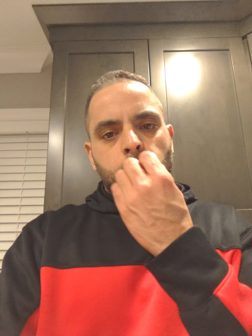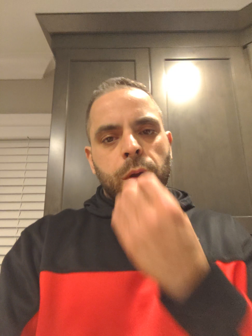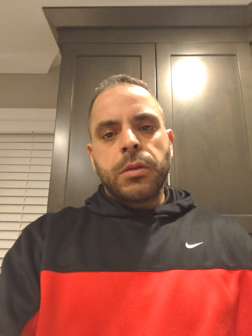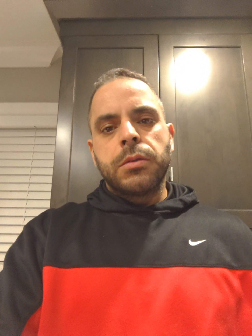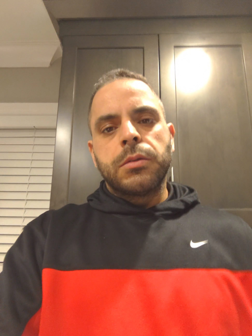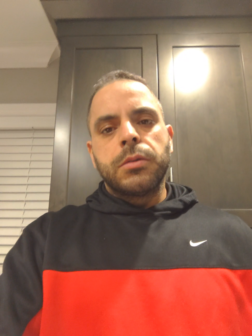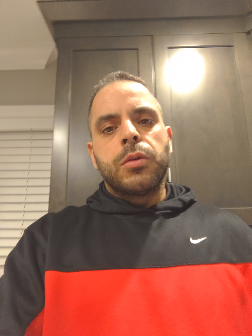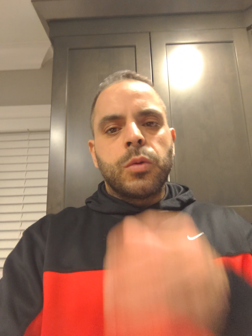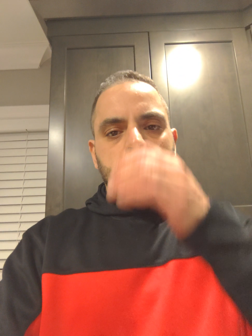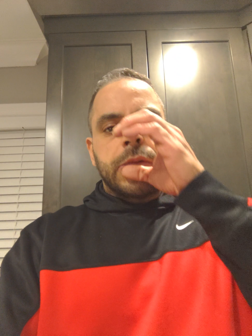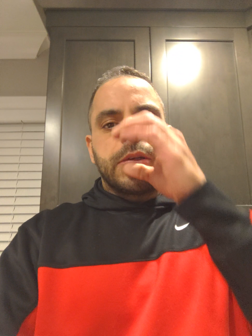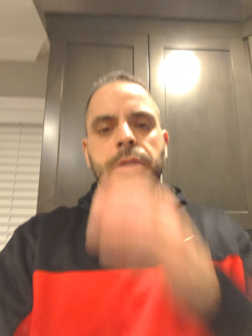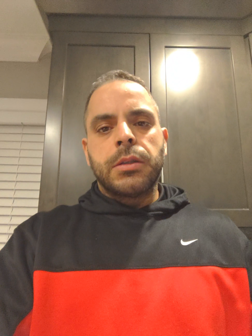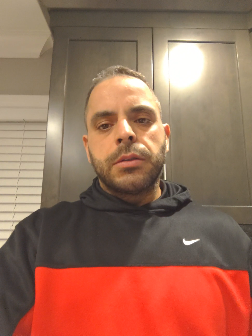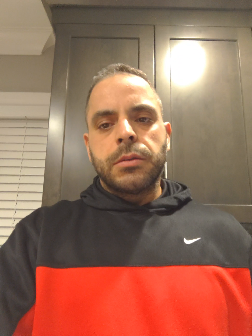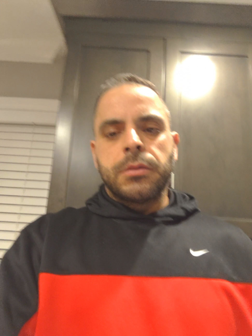drink